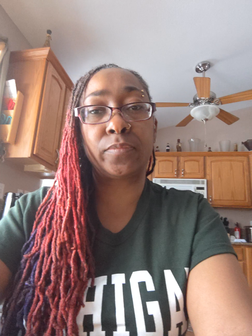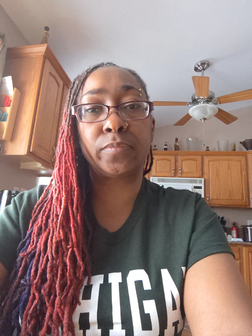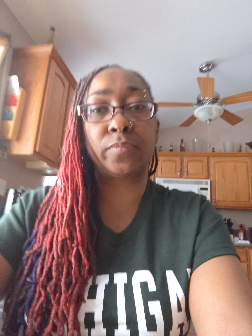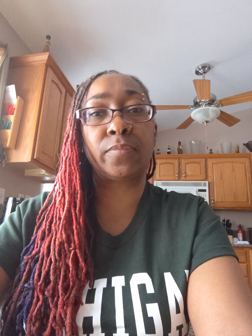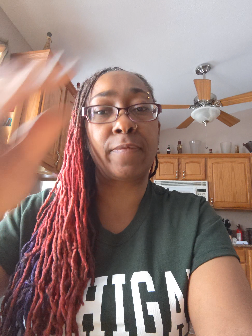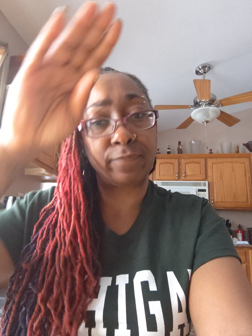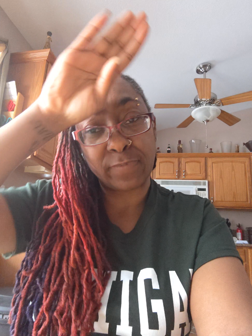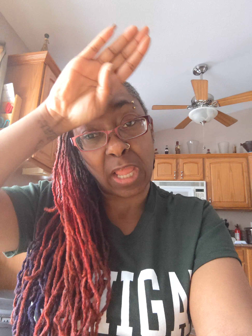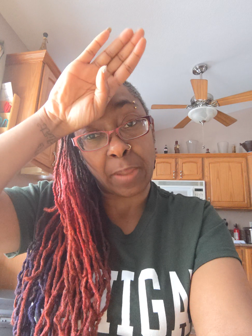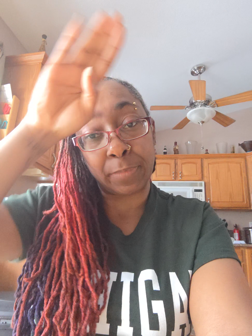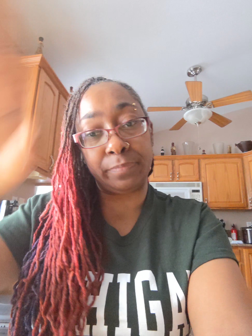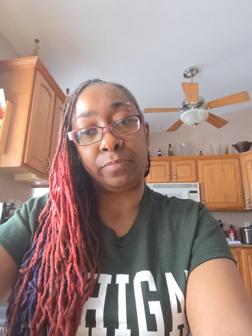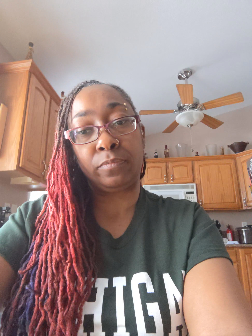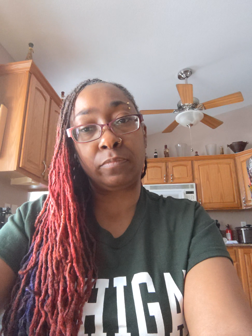fireman